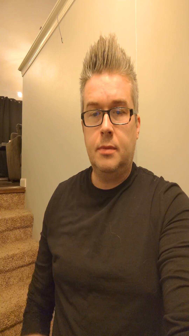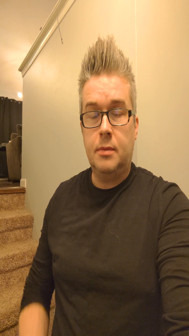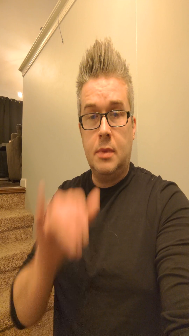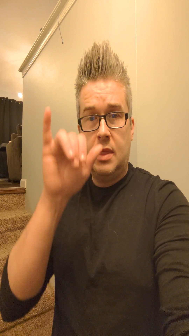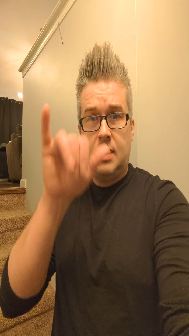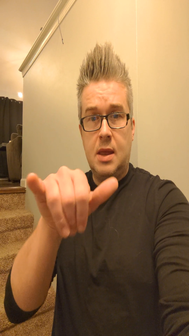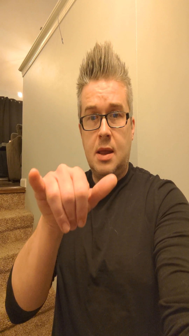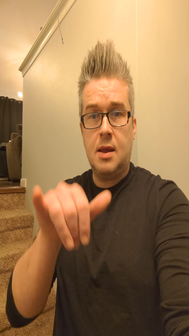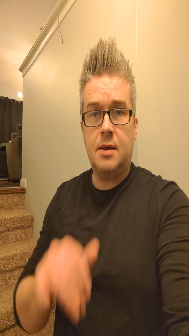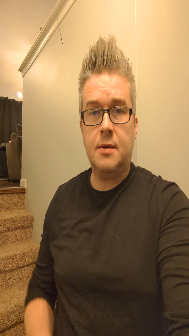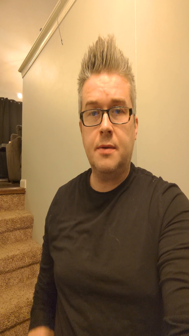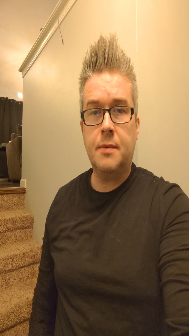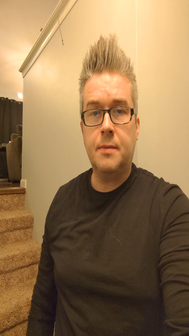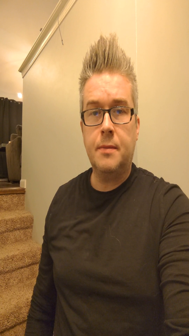that